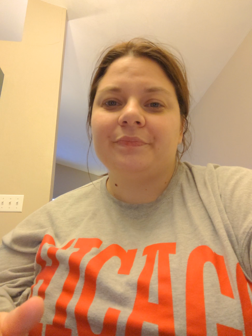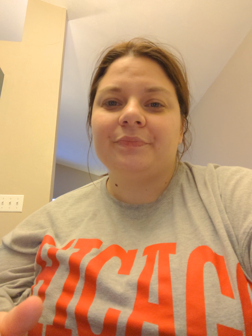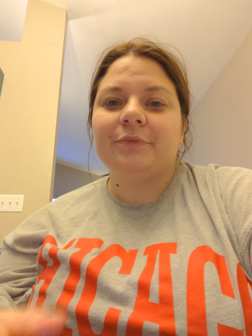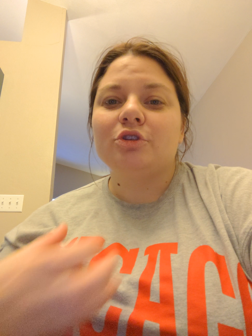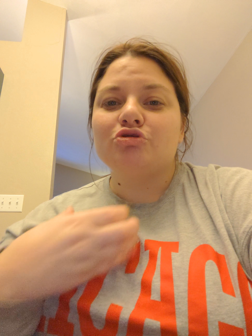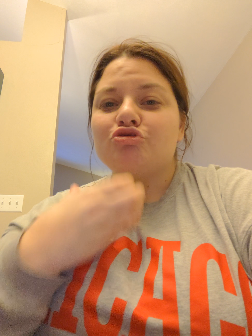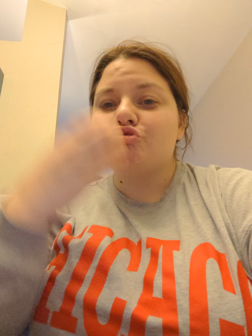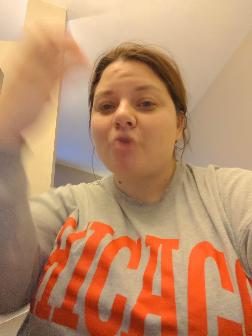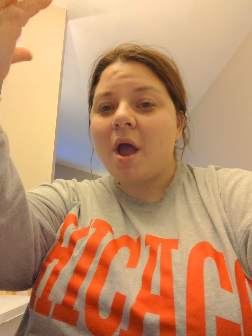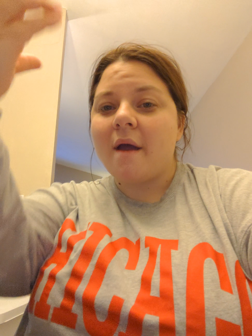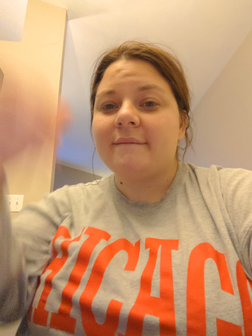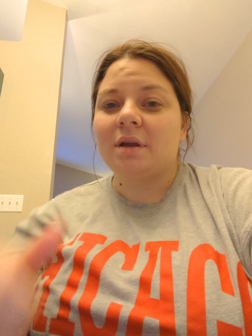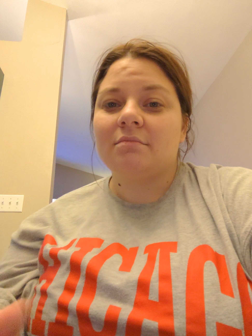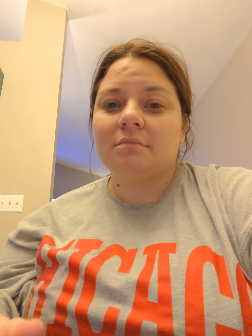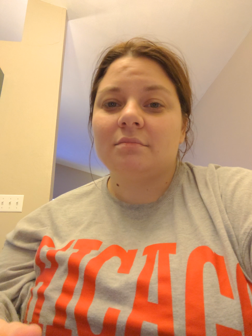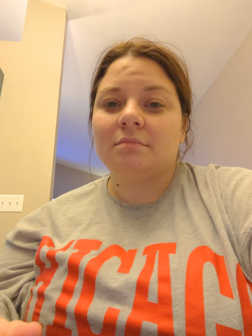giraffe